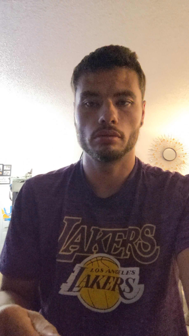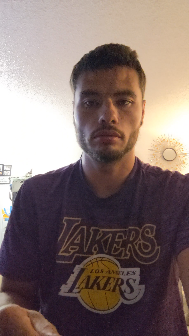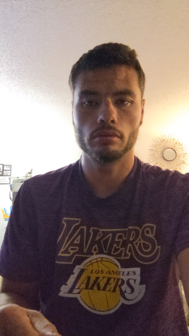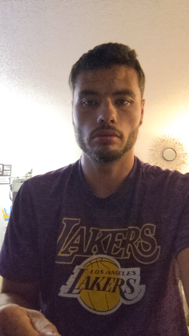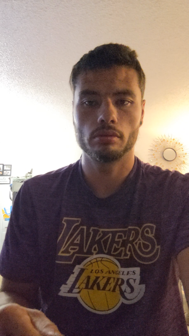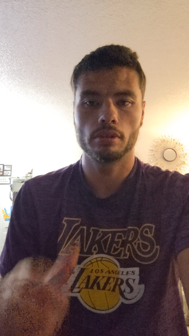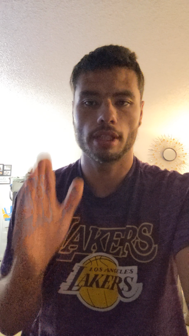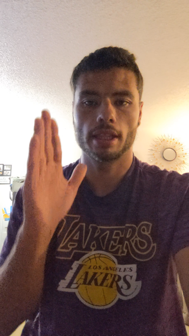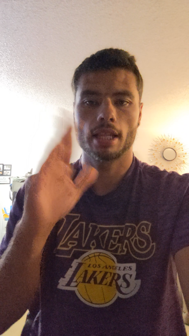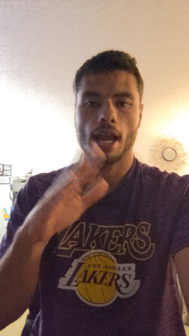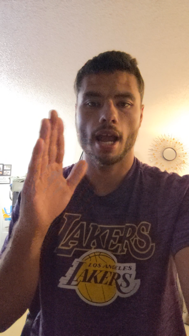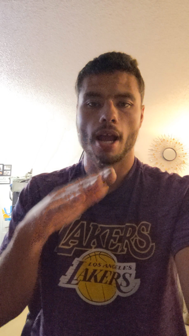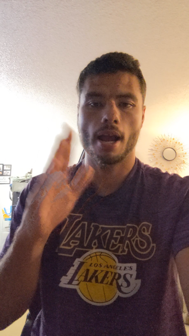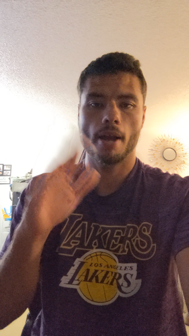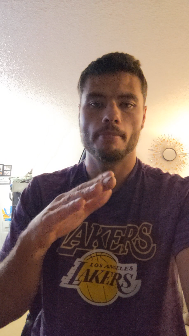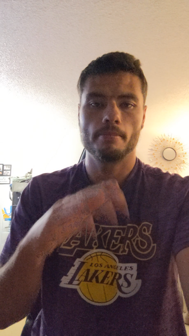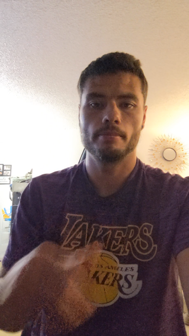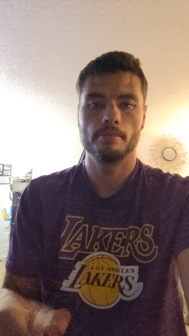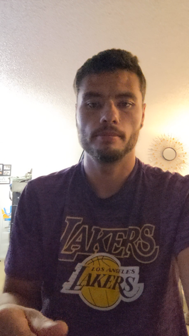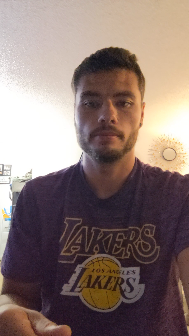clap